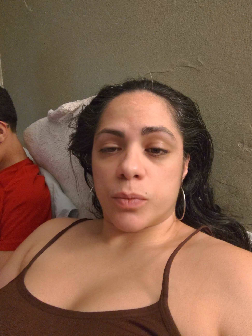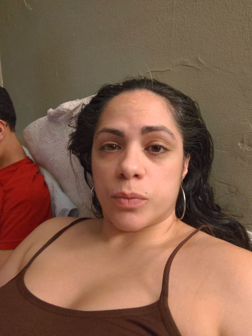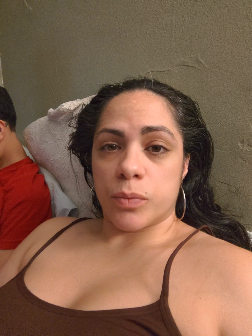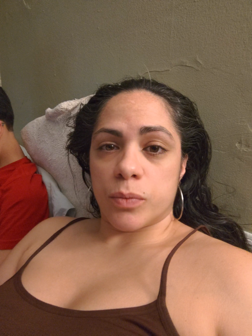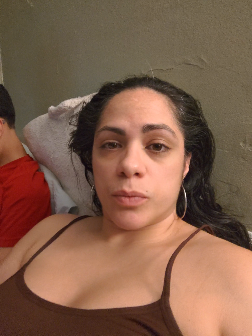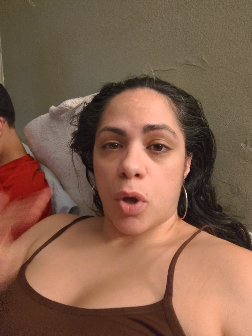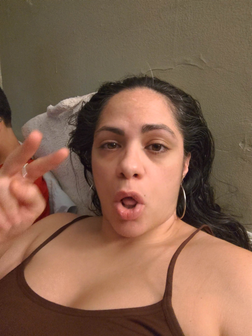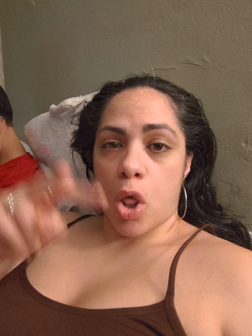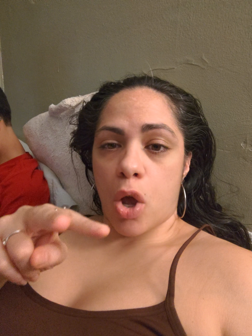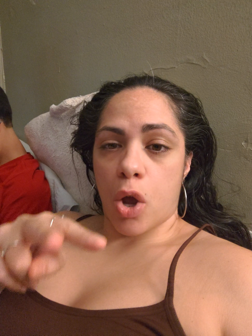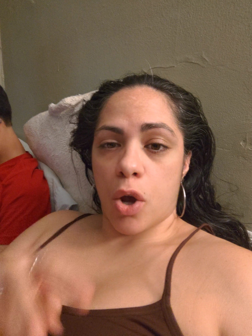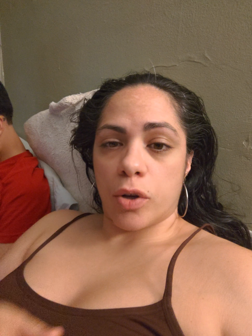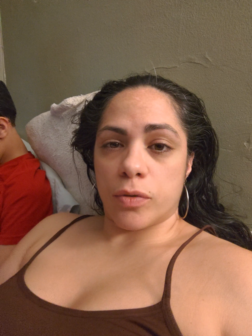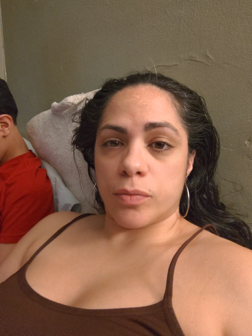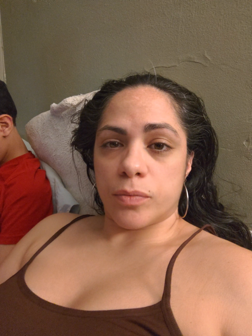look